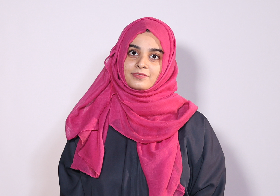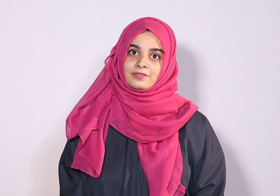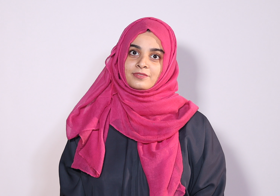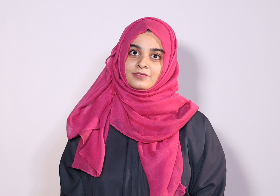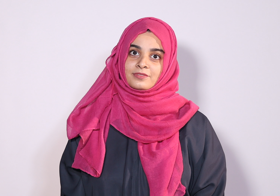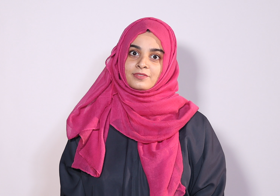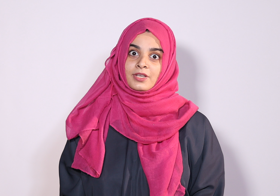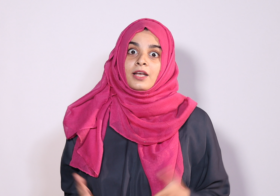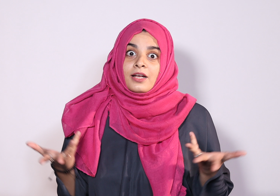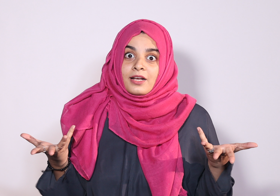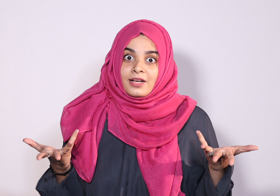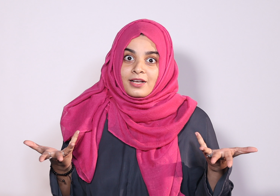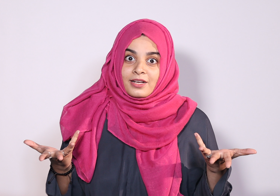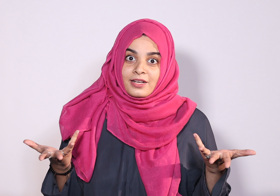surprise